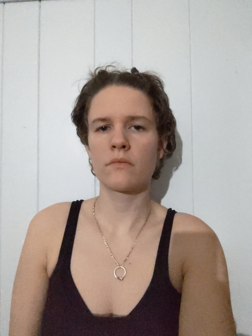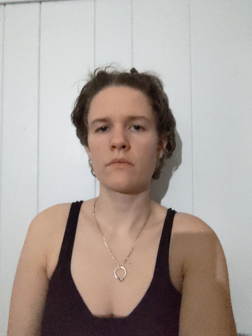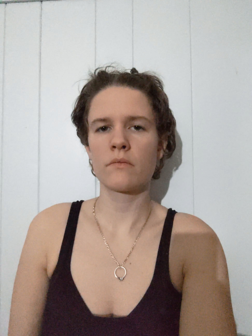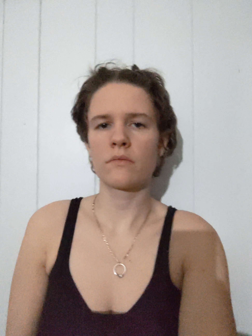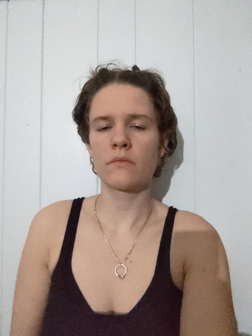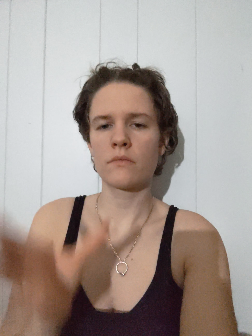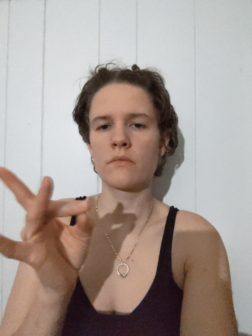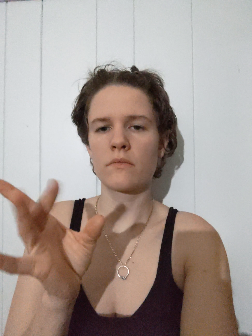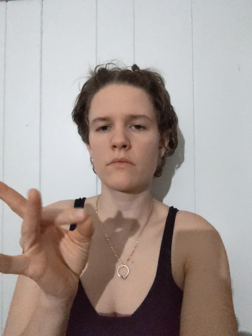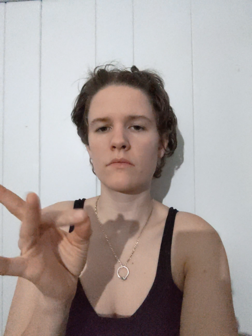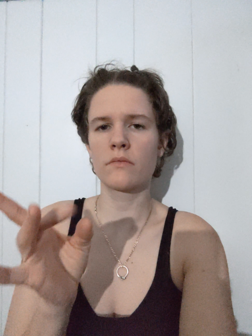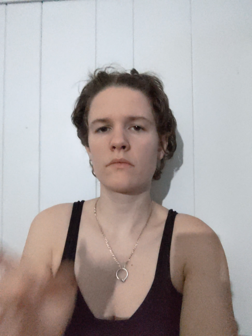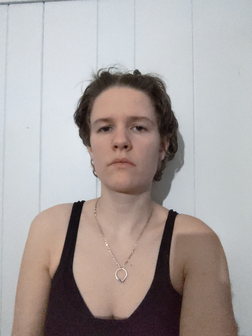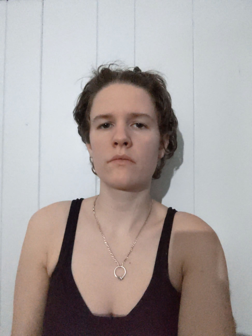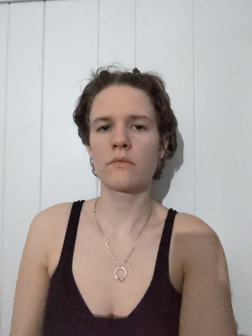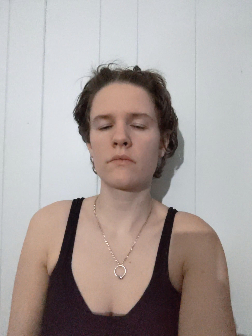sticky